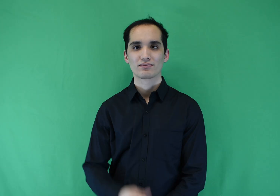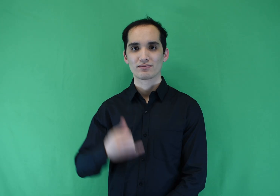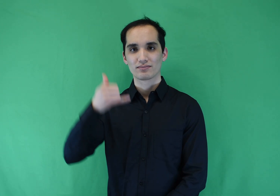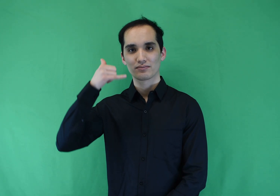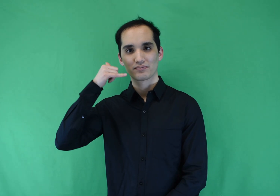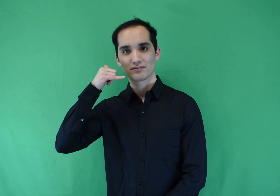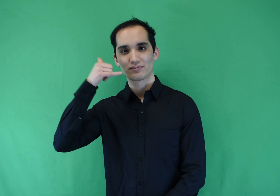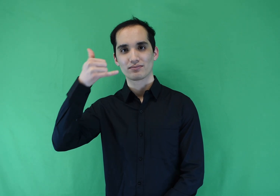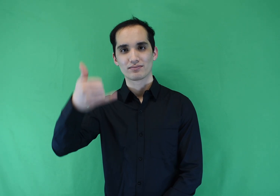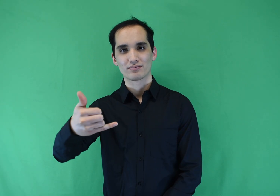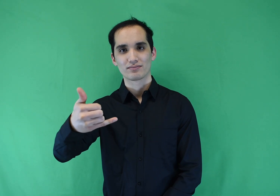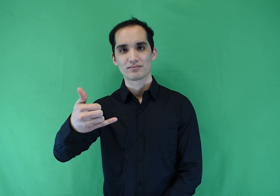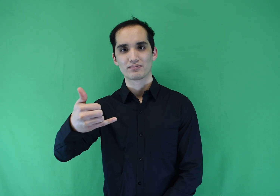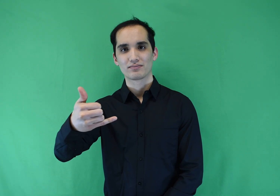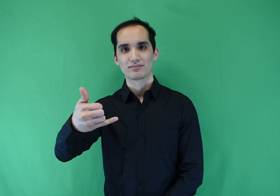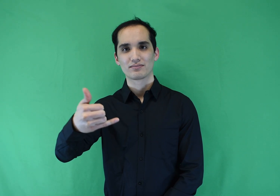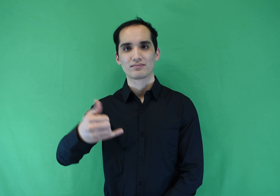llamar